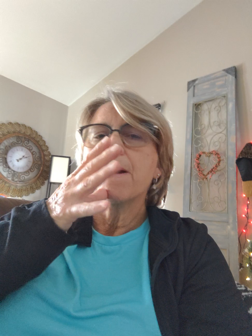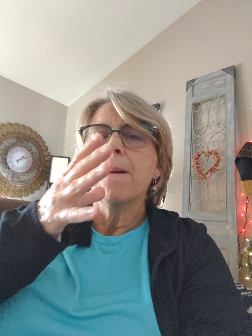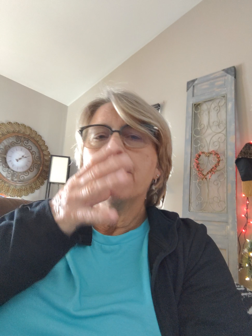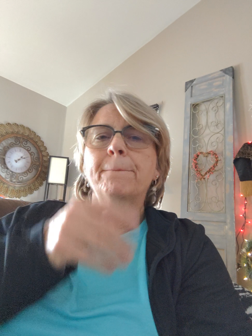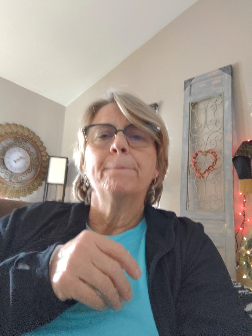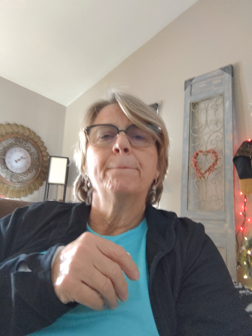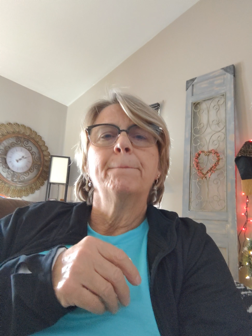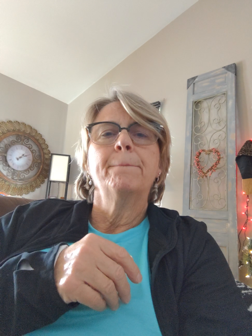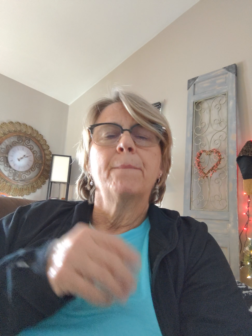mom